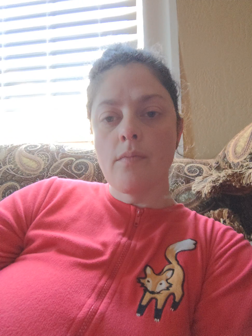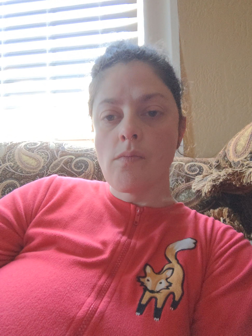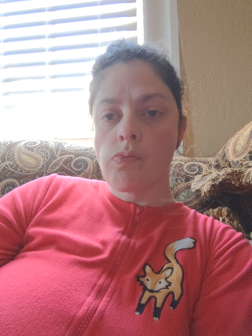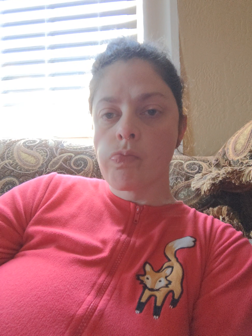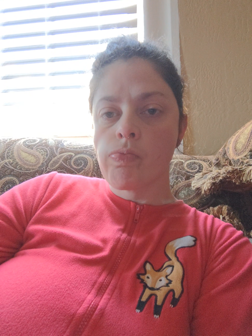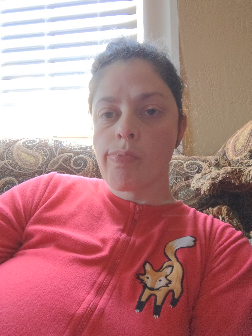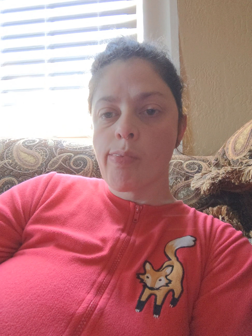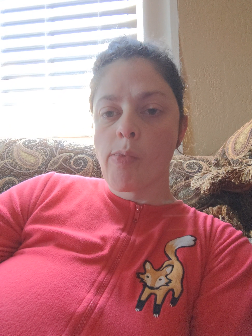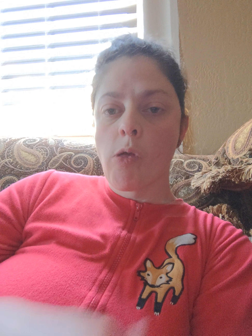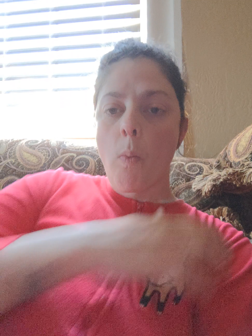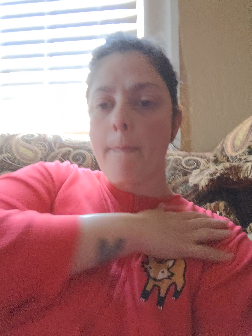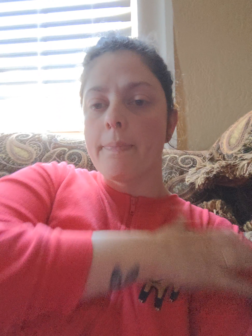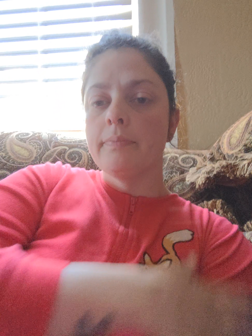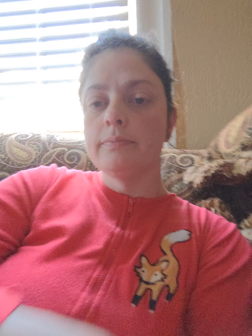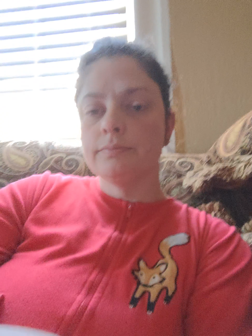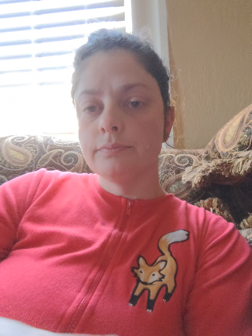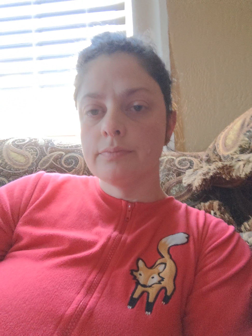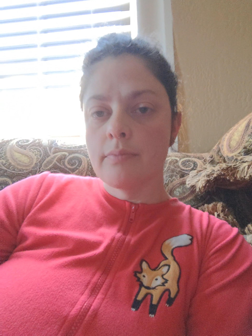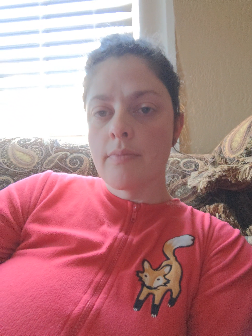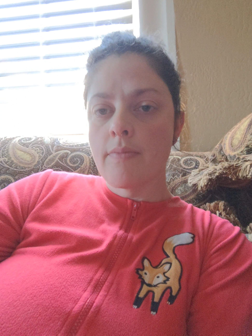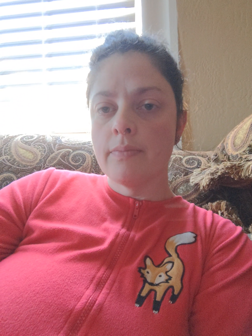arm